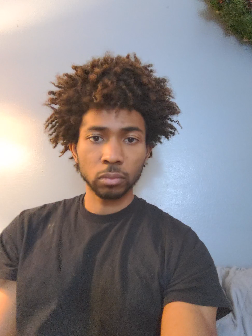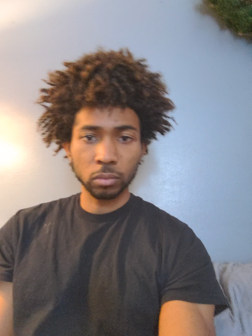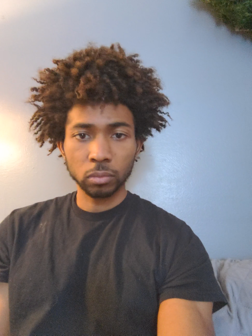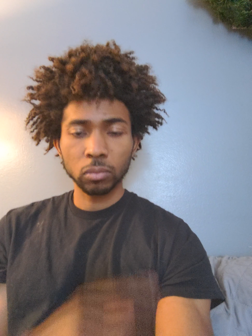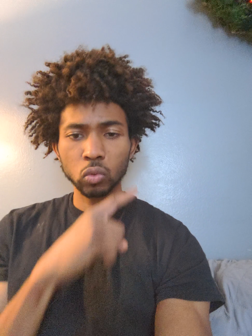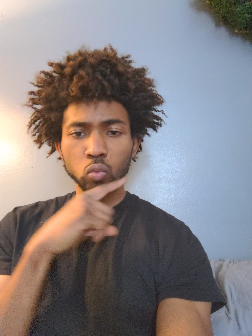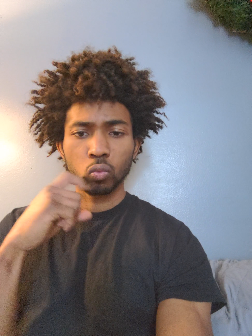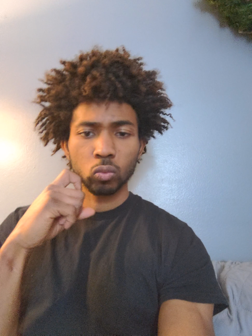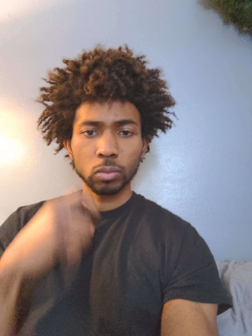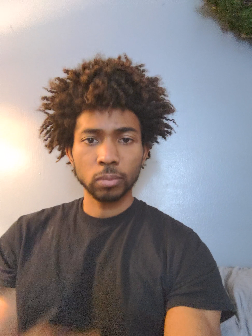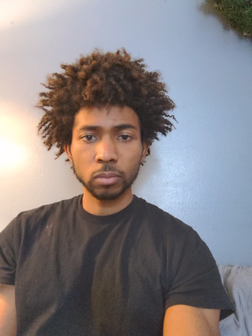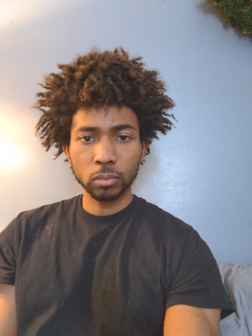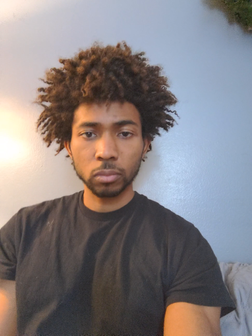dry